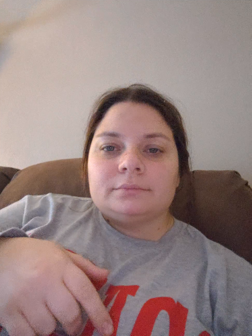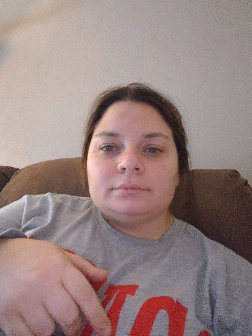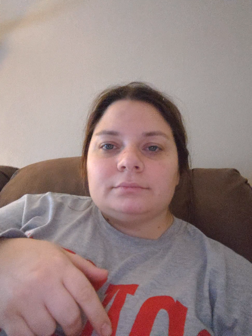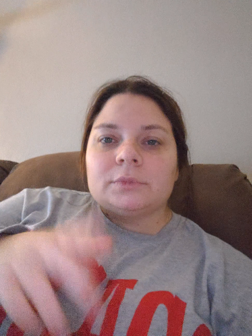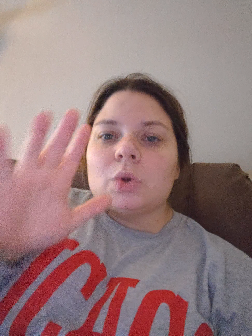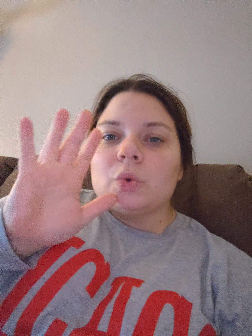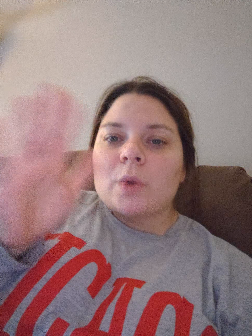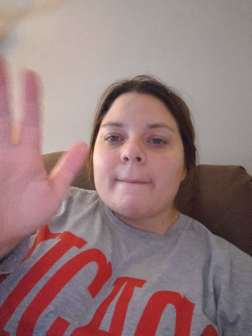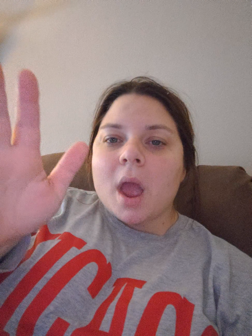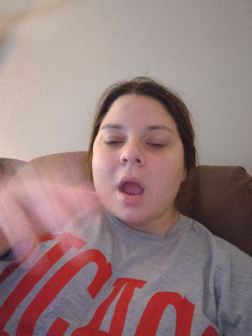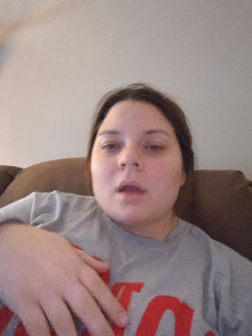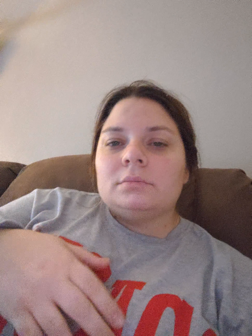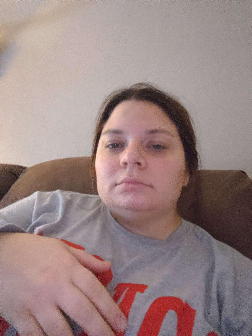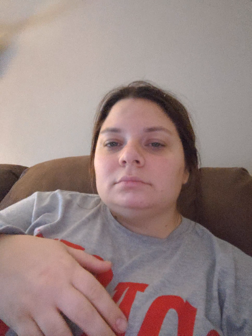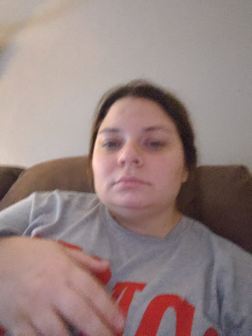grandma